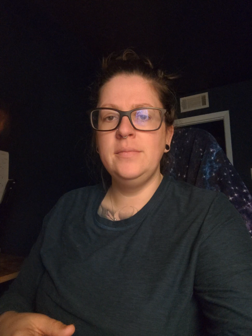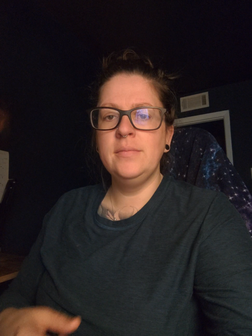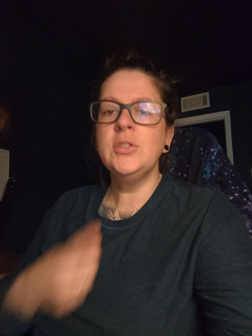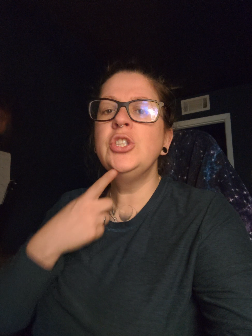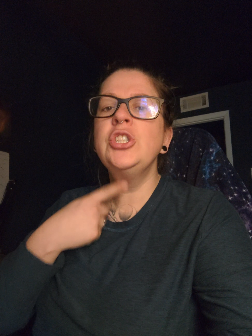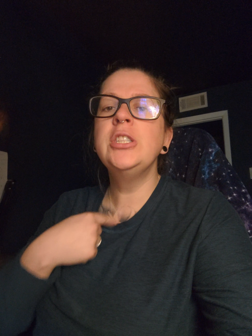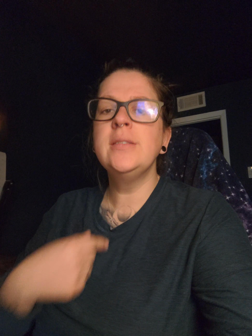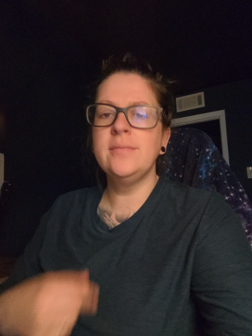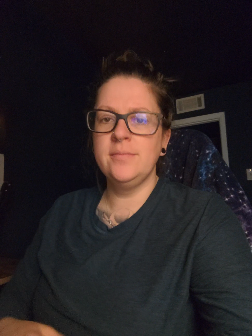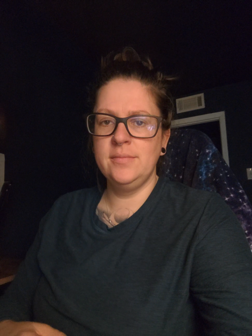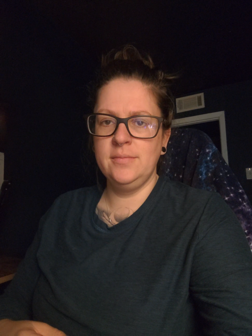thirsty